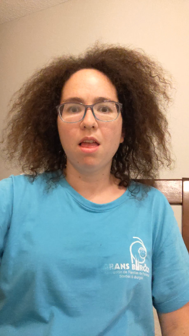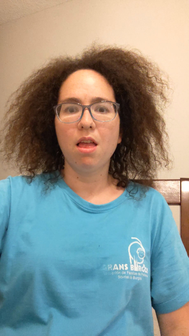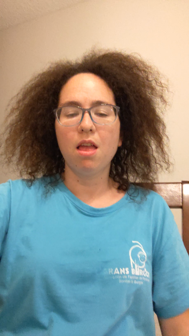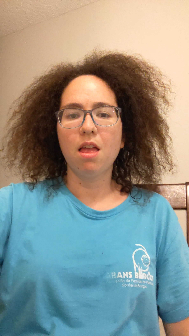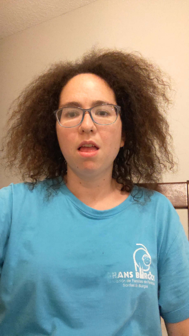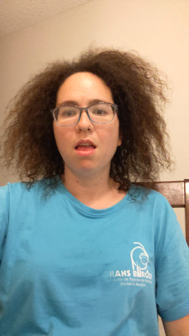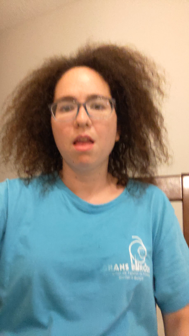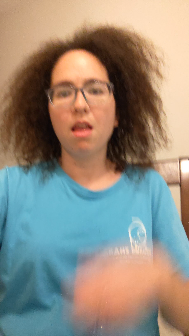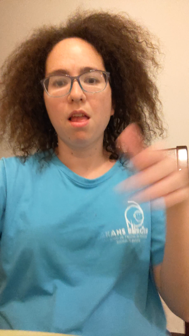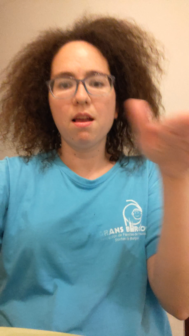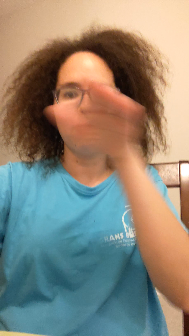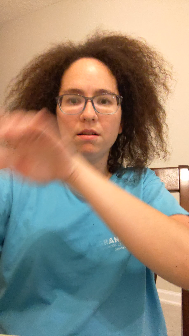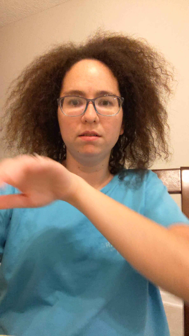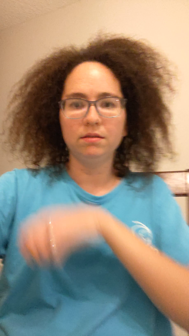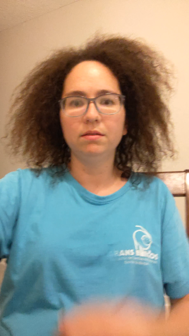cover